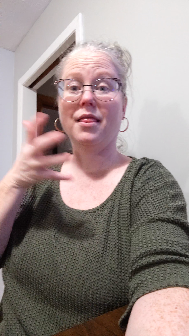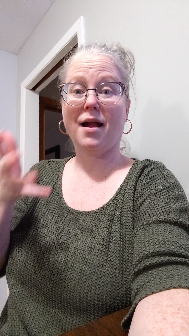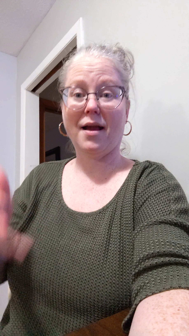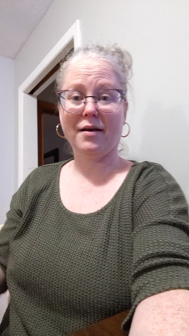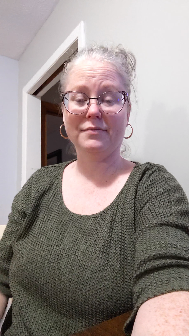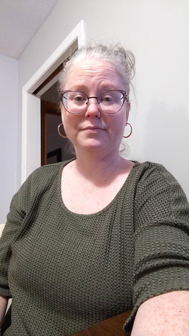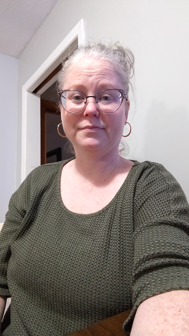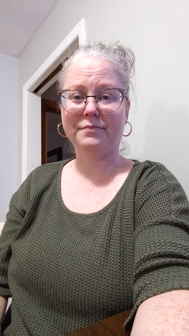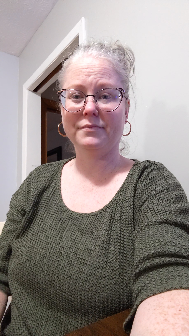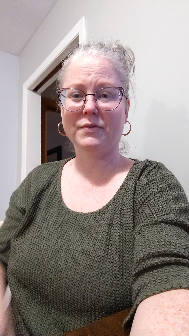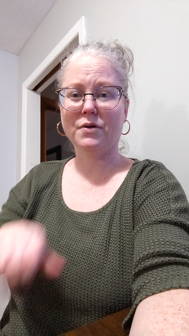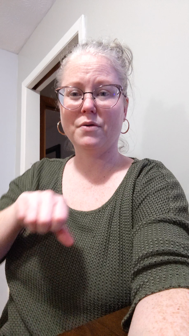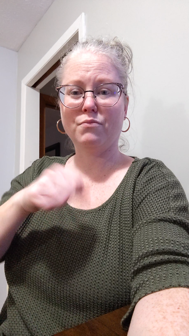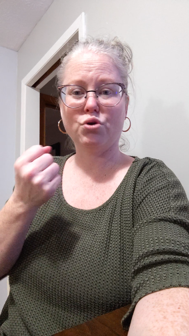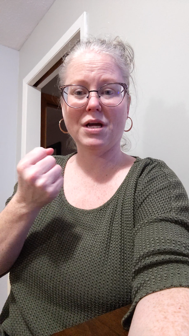break